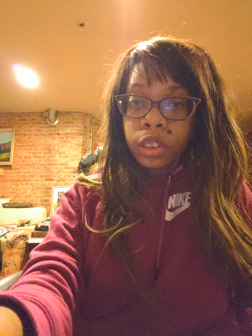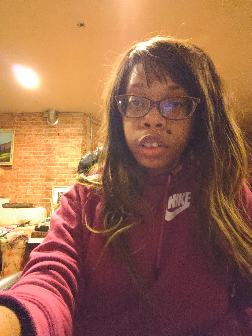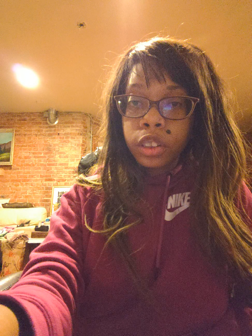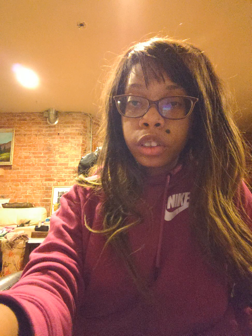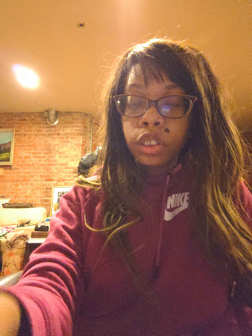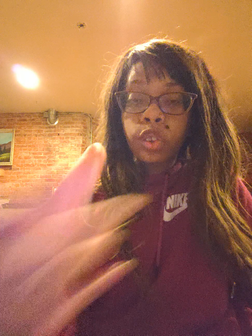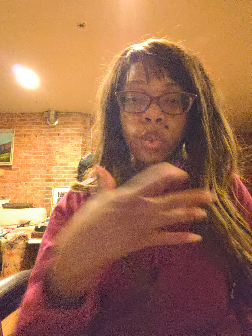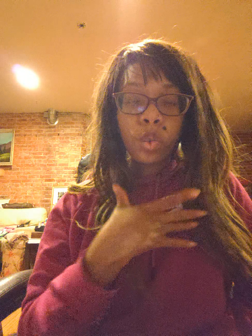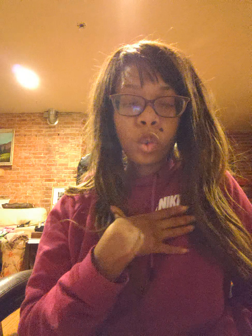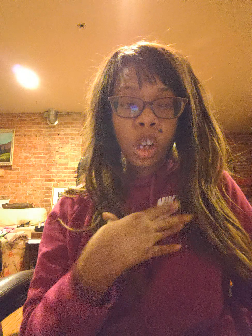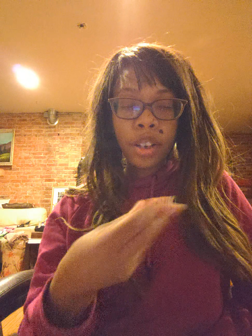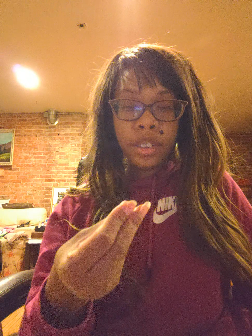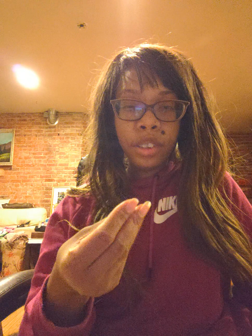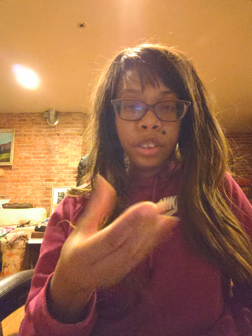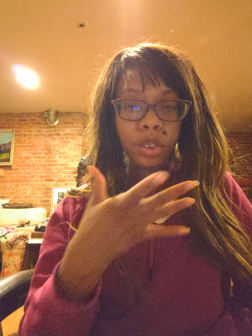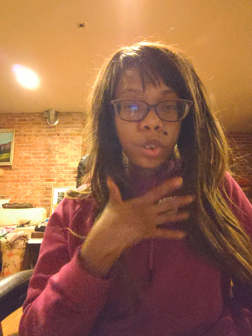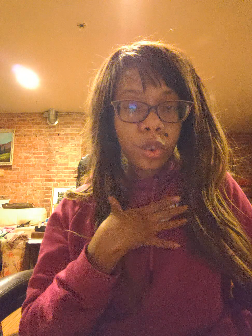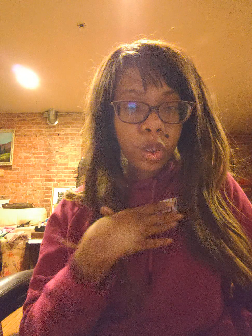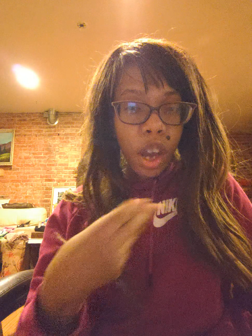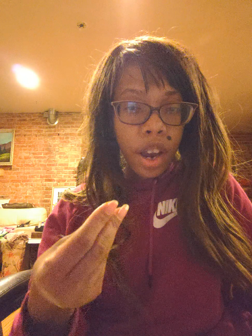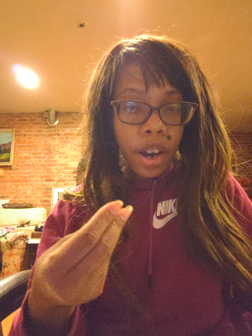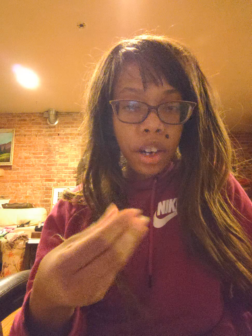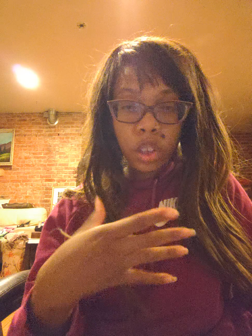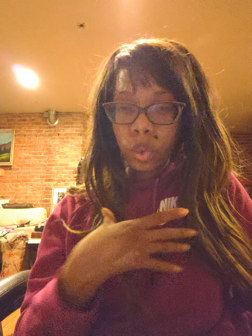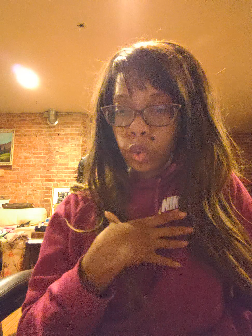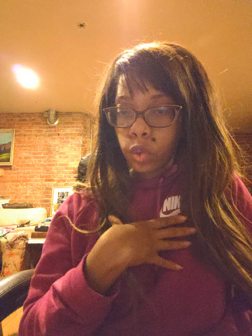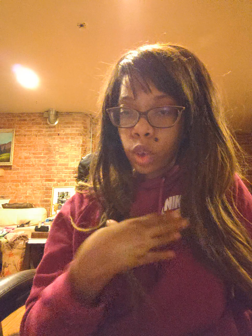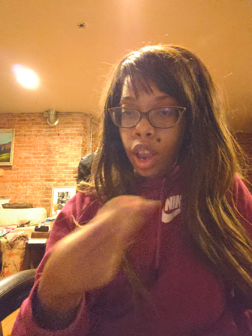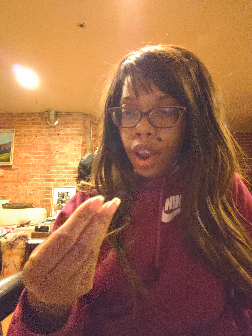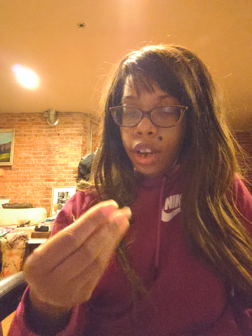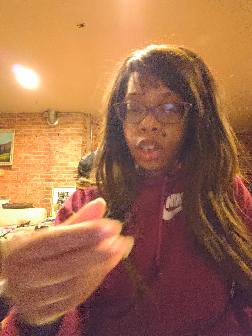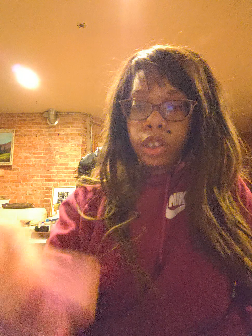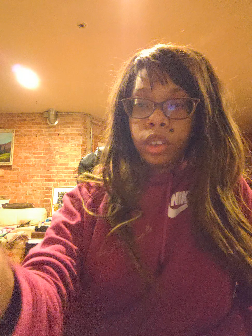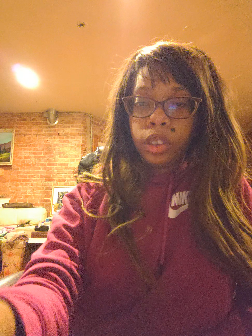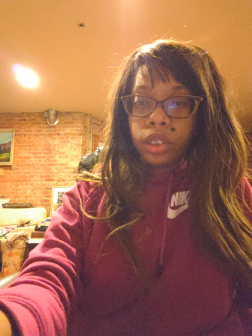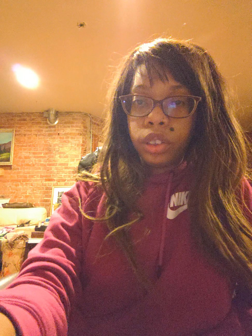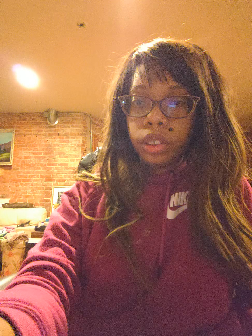white